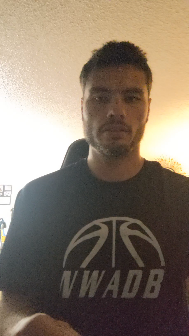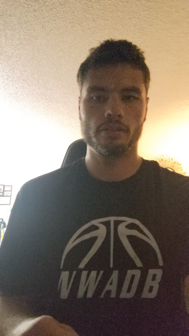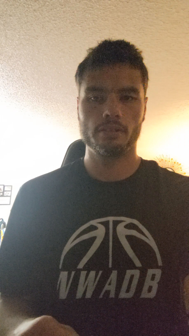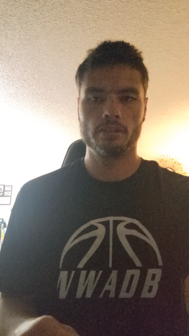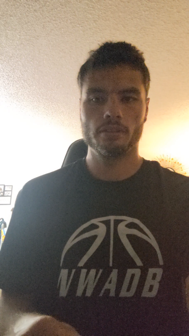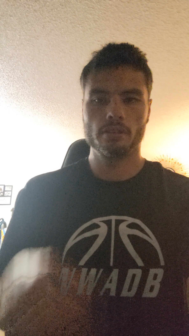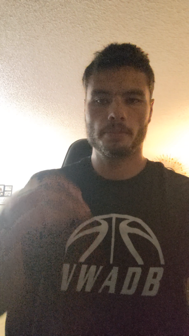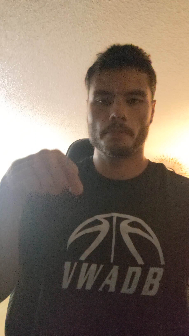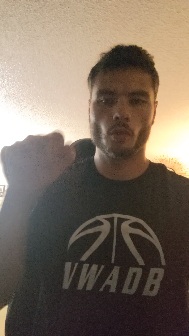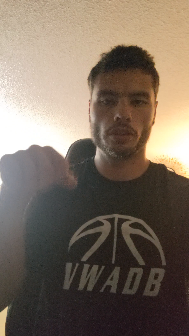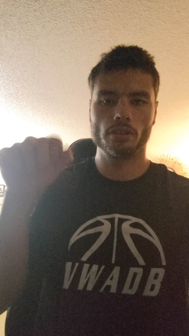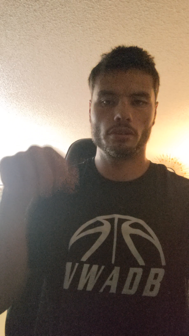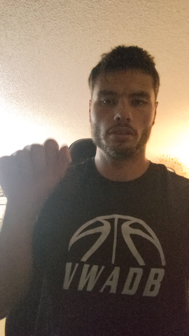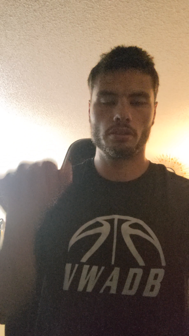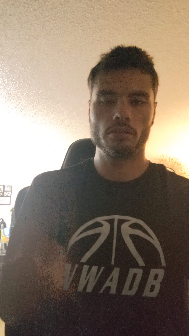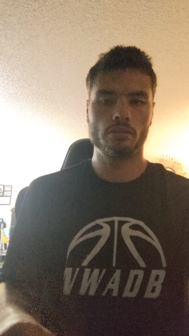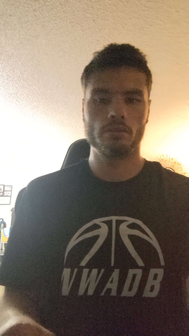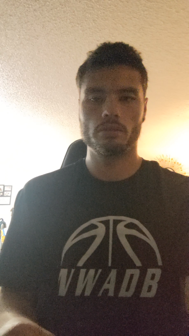motorcycle